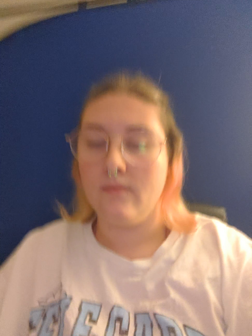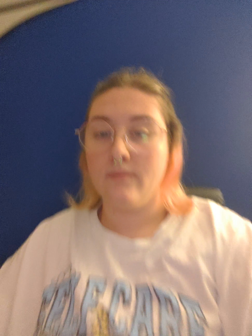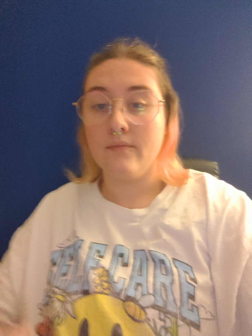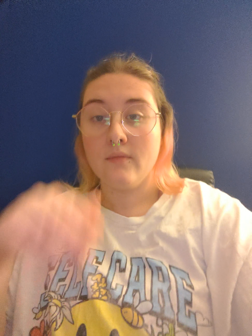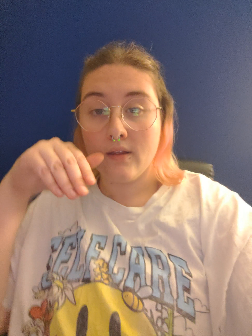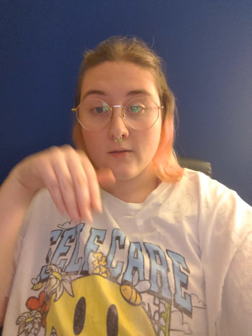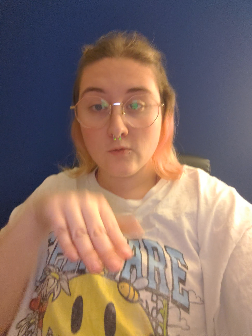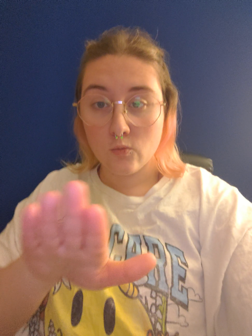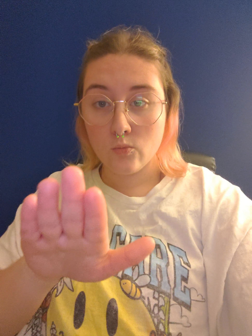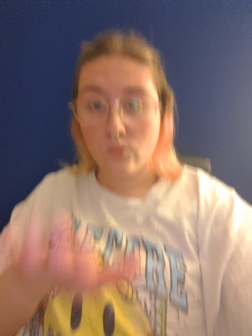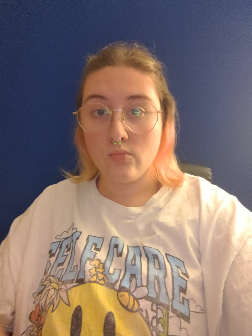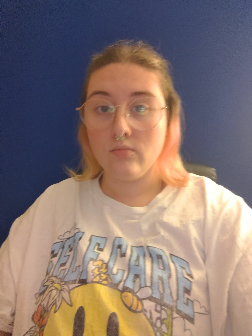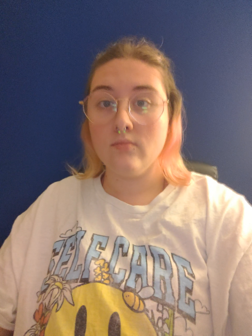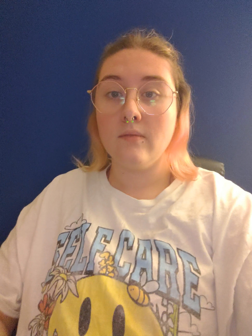into